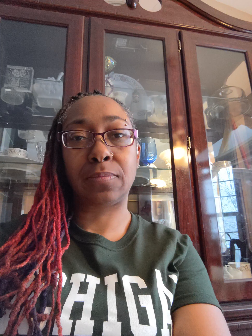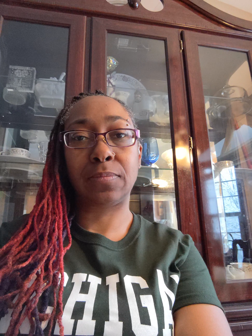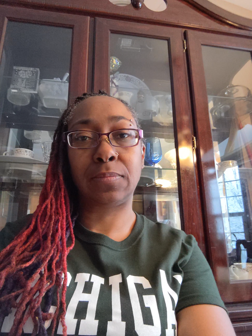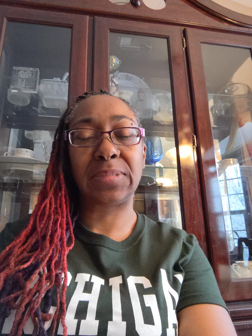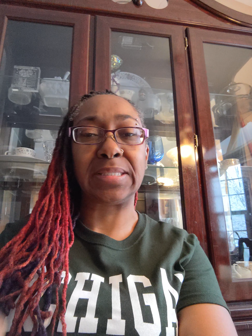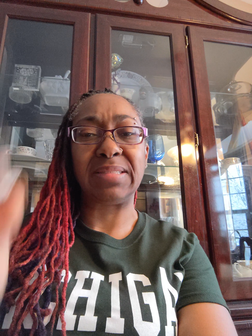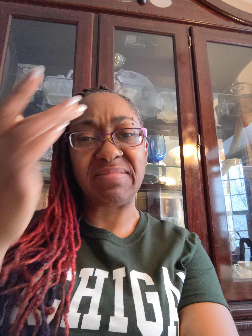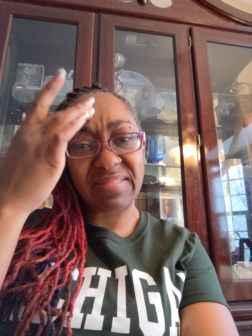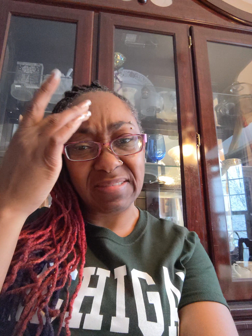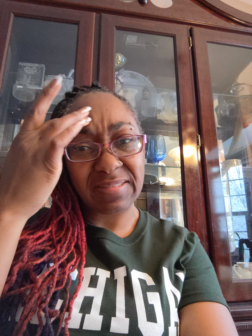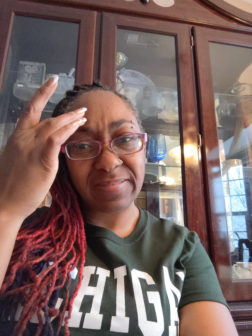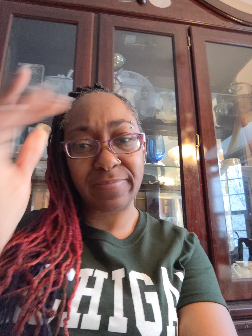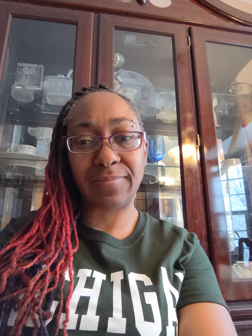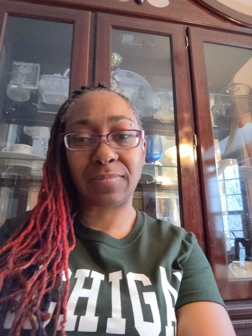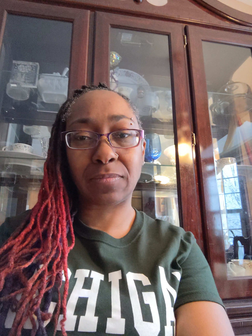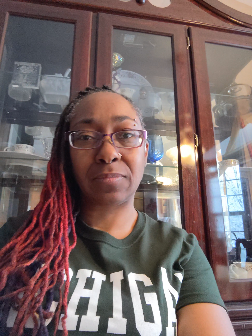sick